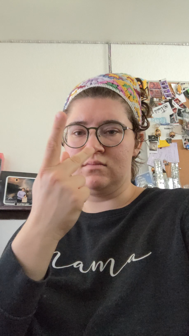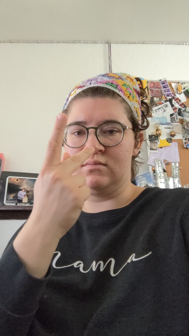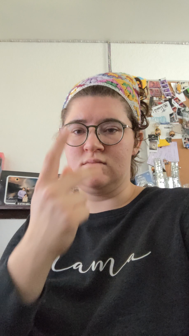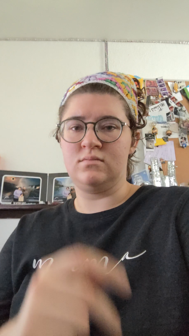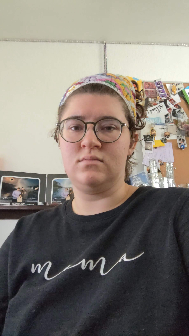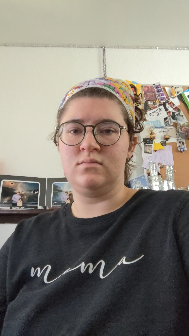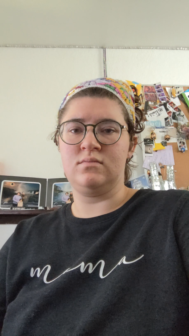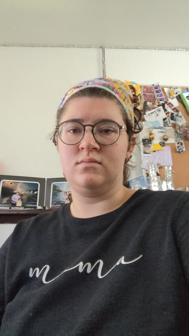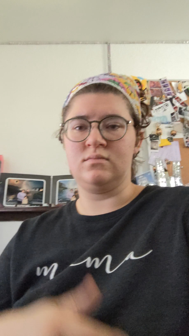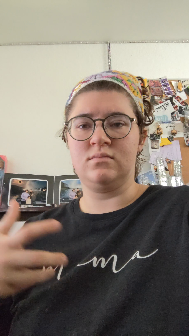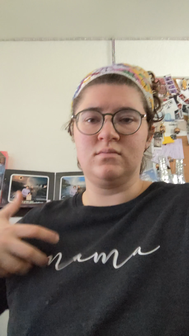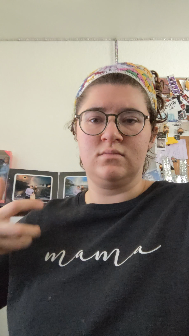monkey